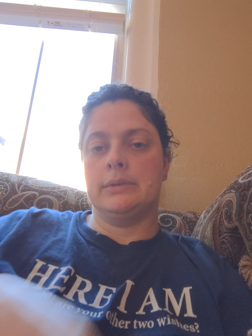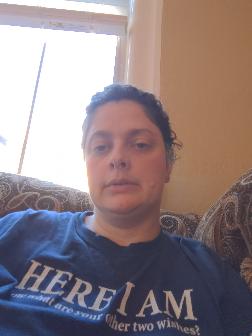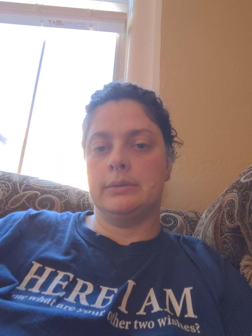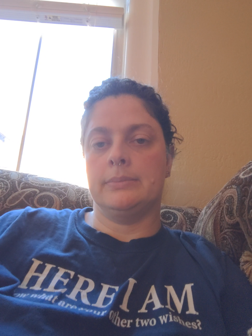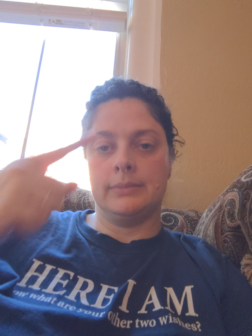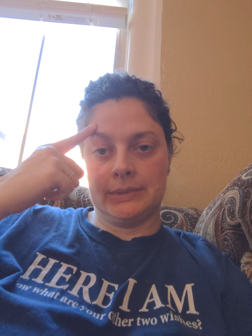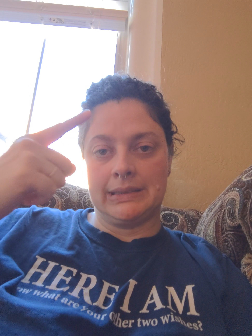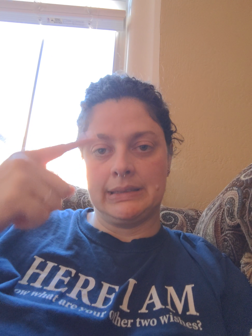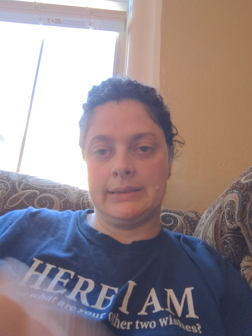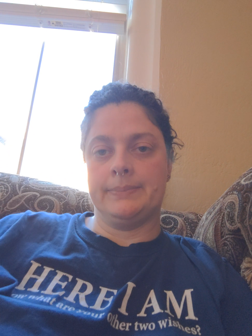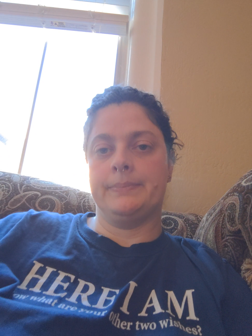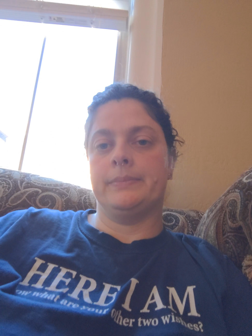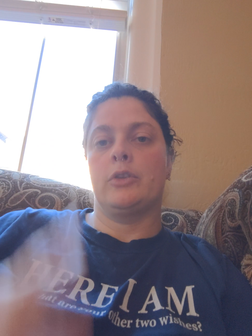penny